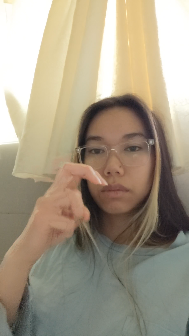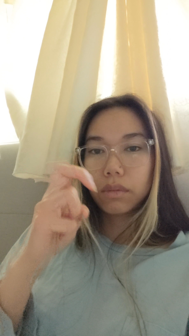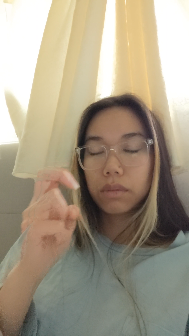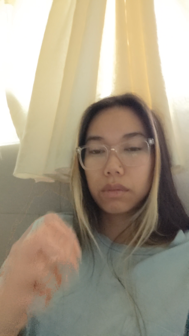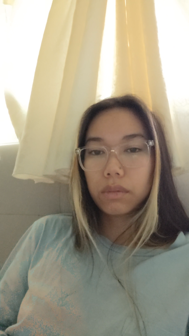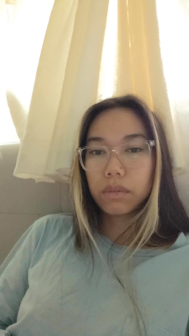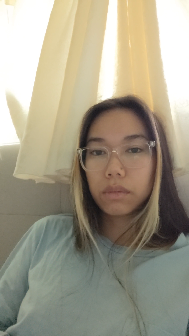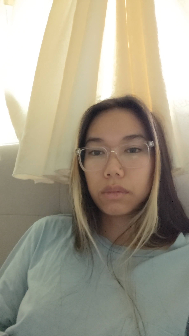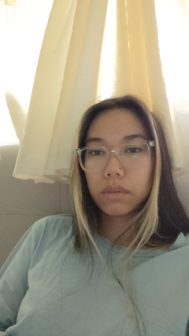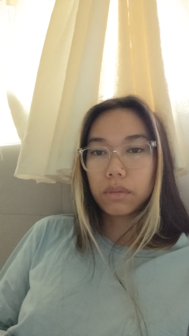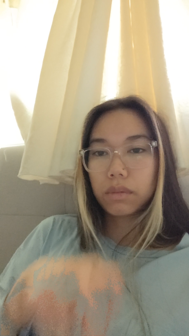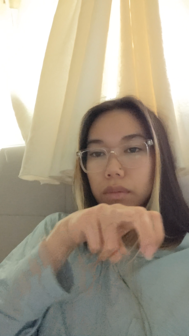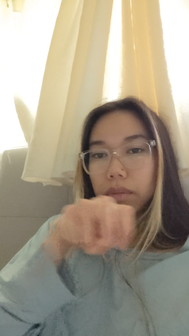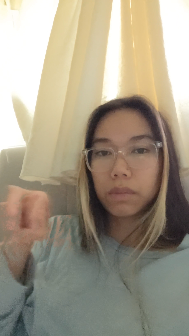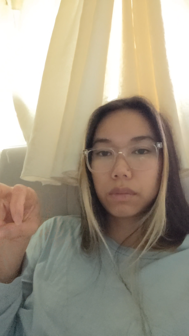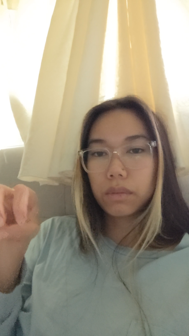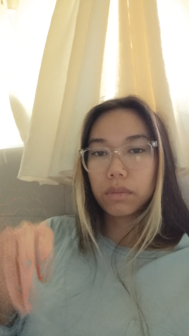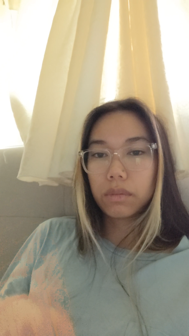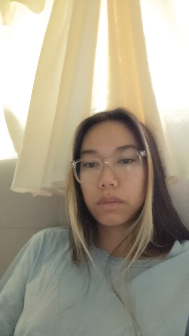porch